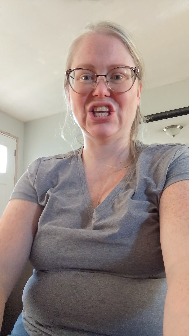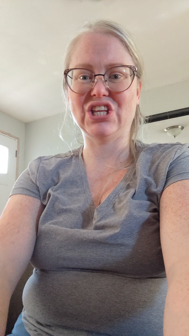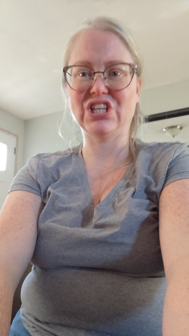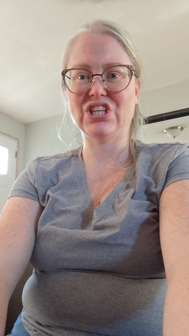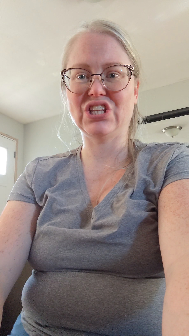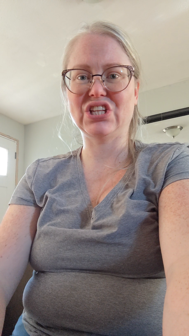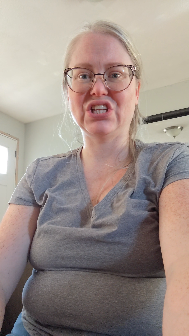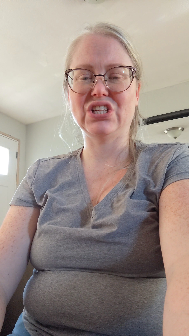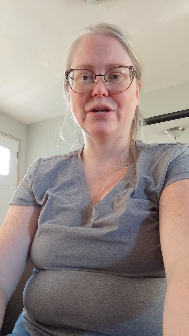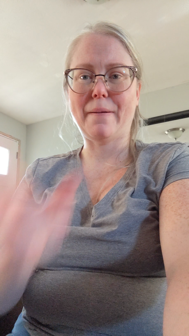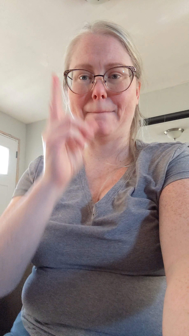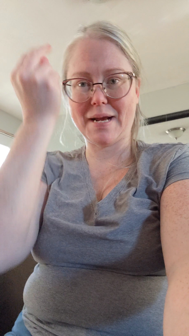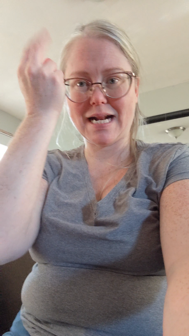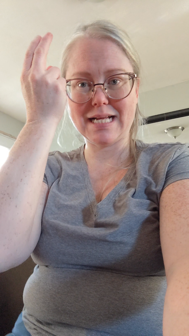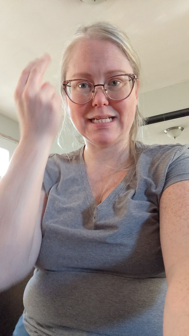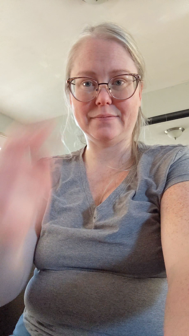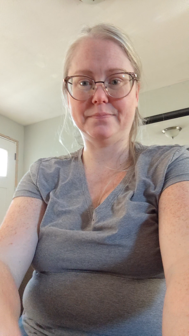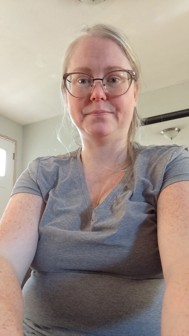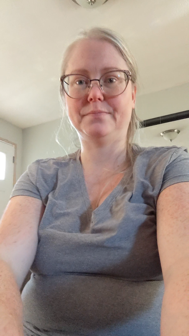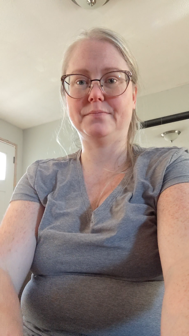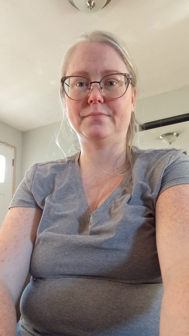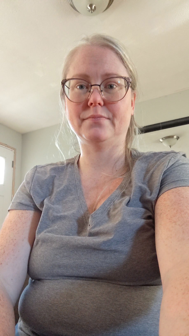bunny